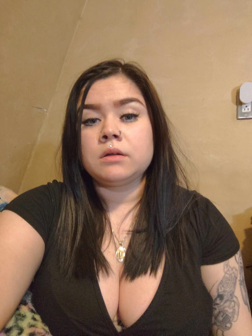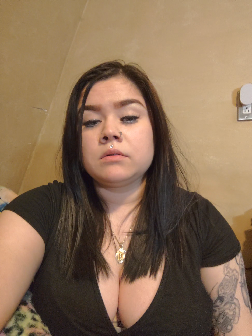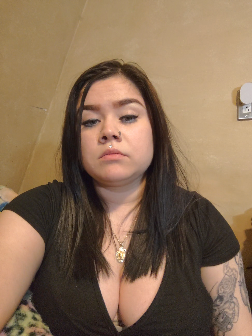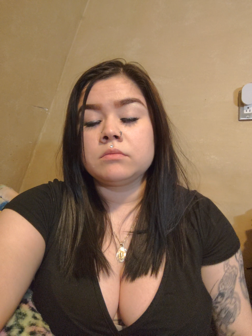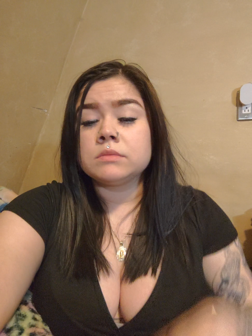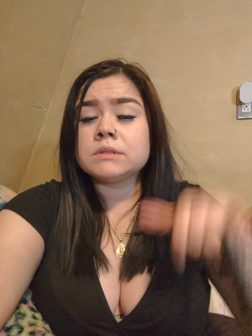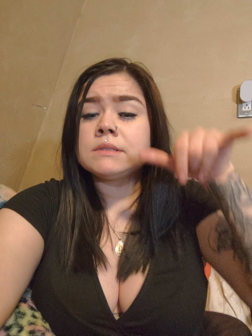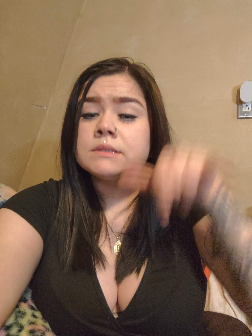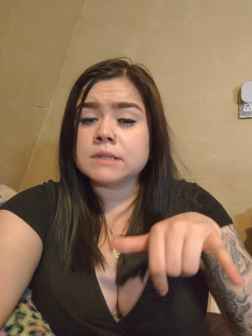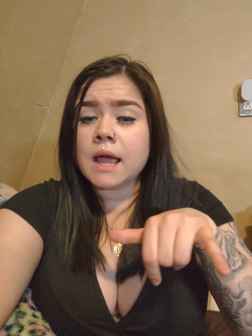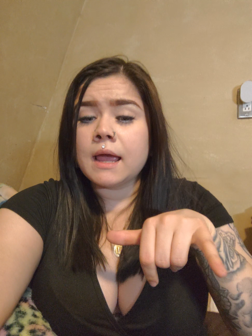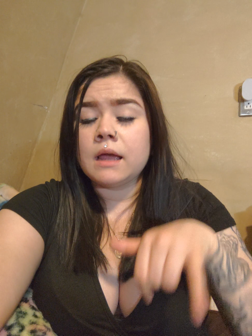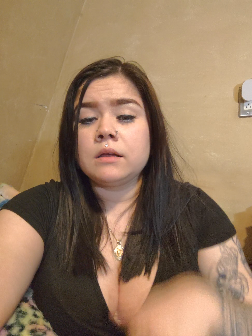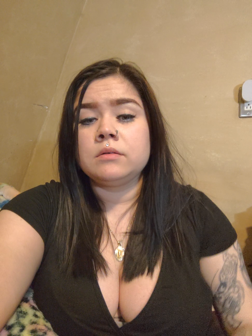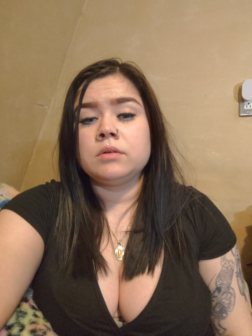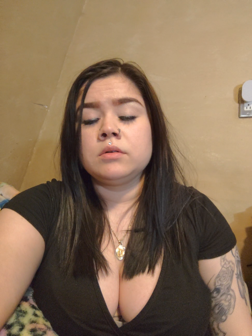stay